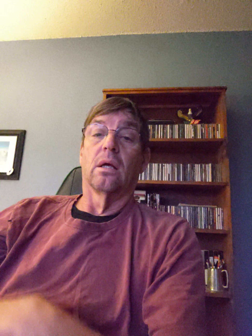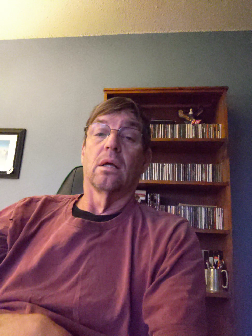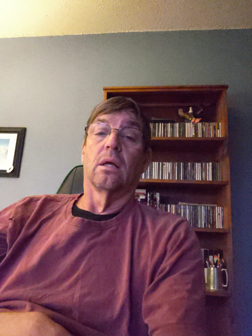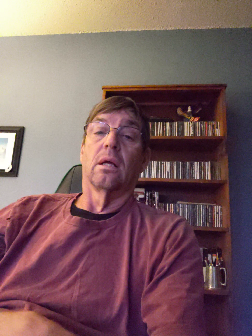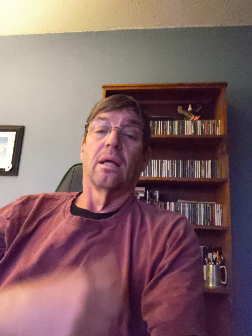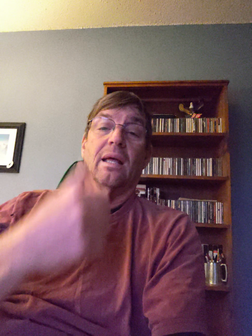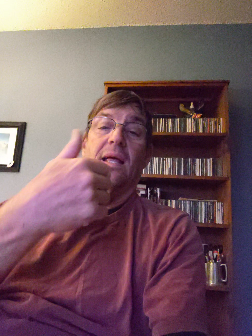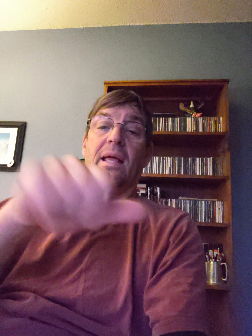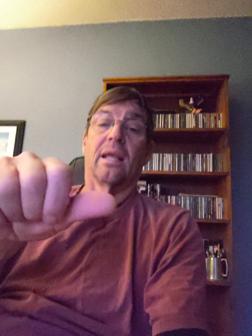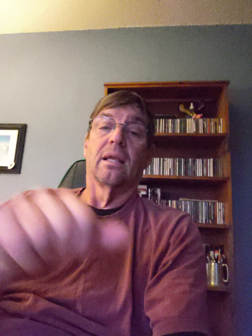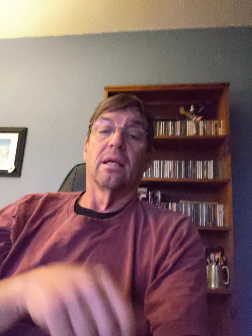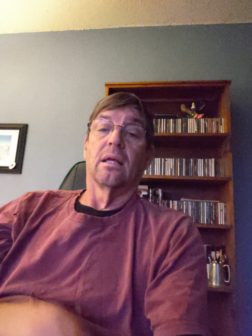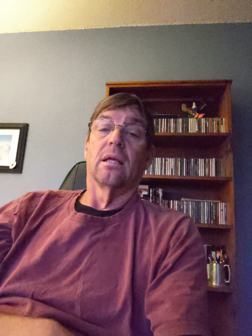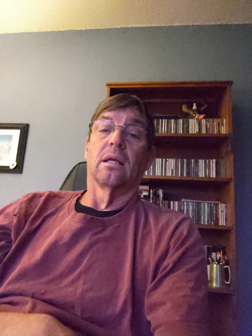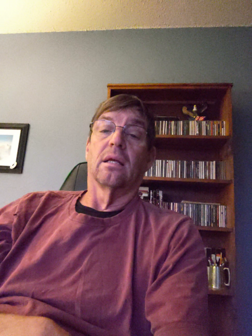any